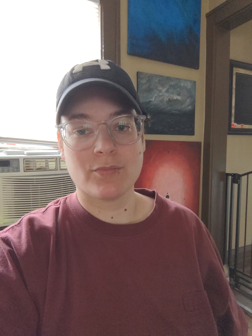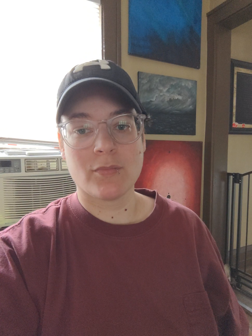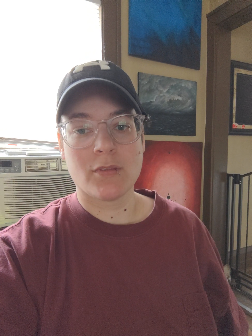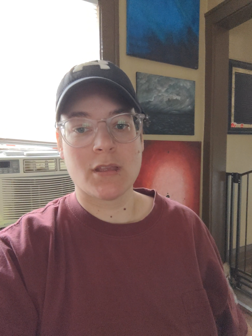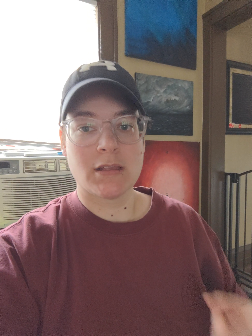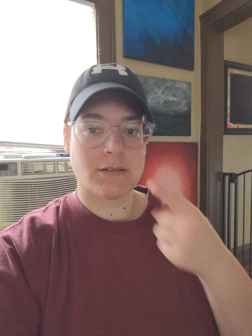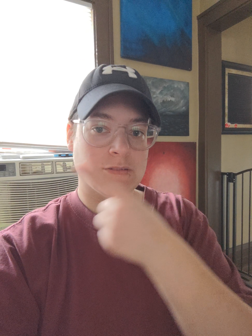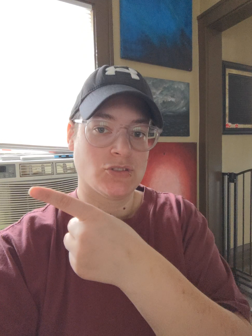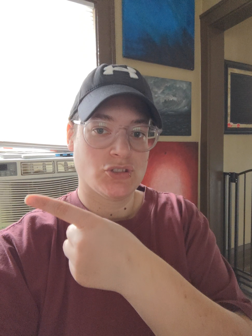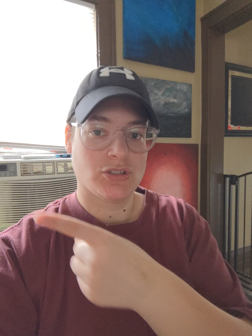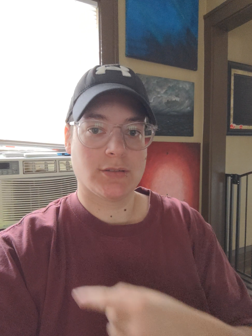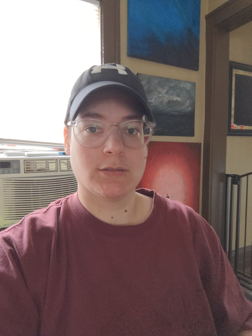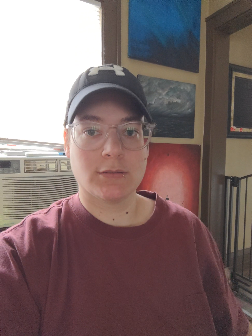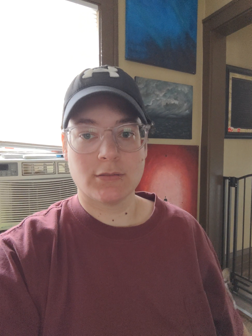he/she/it